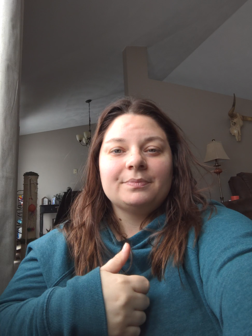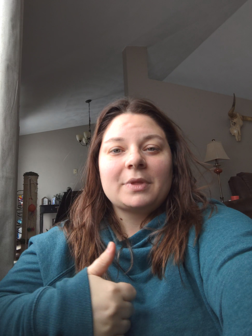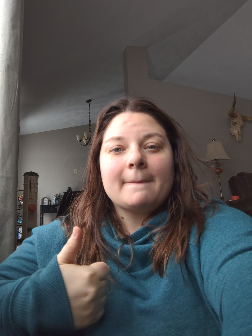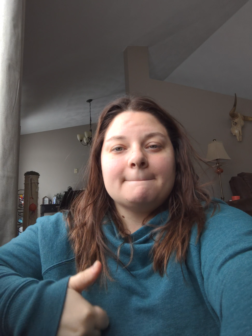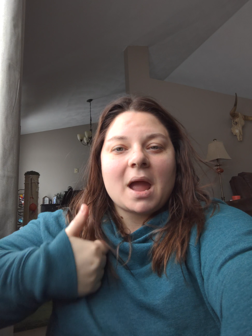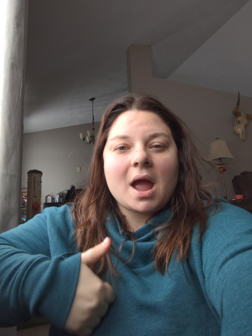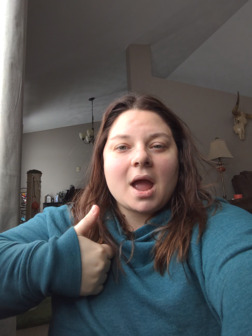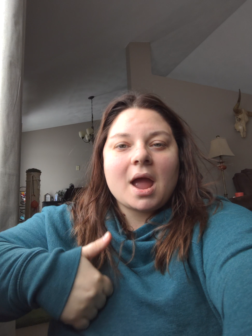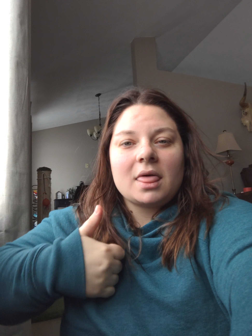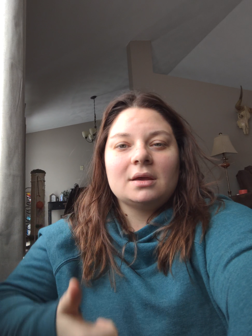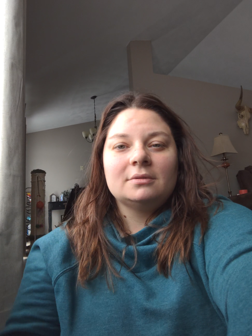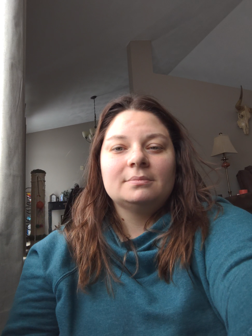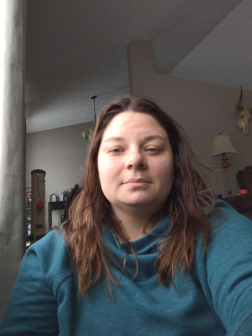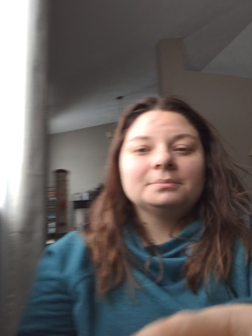bath